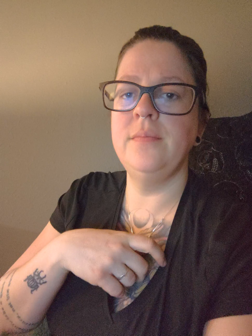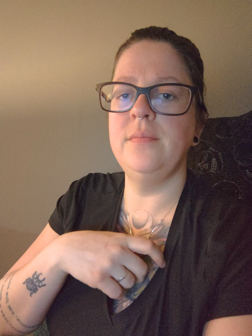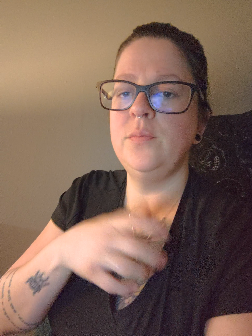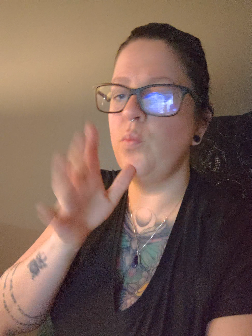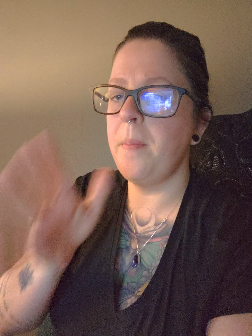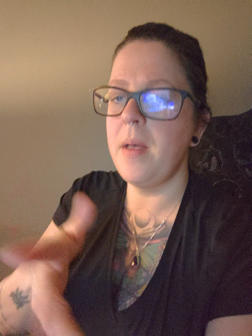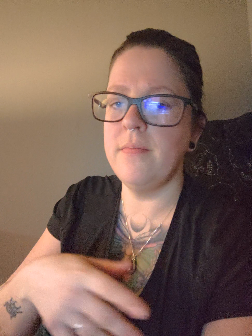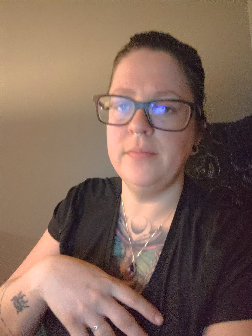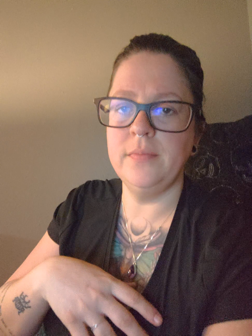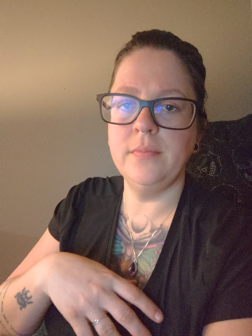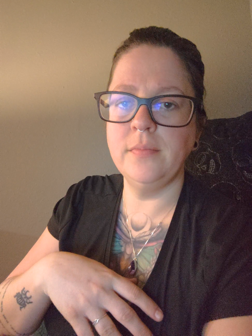grandma